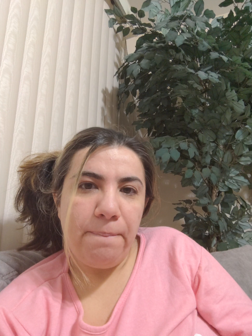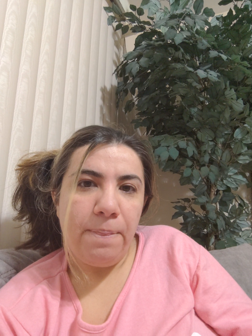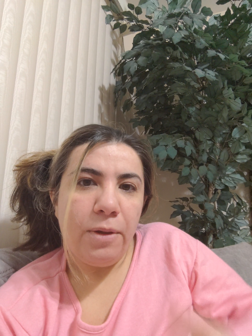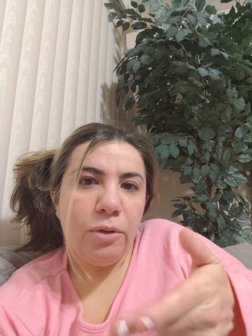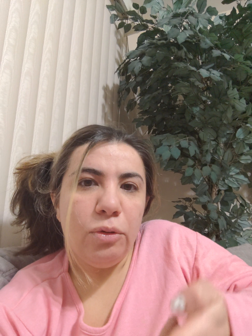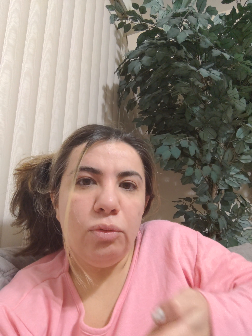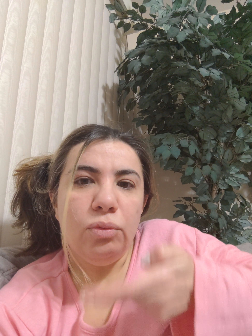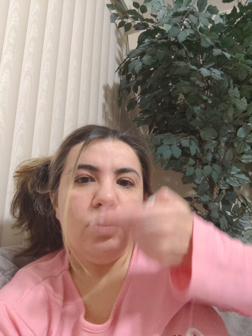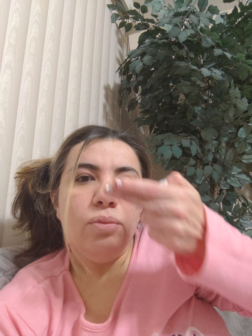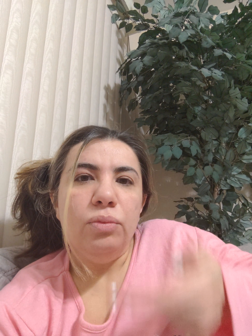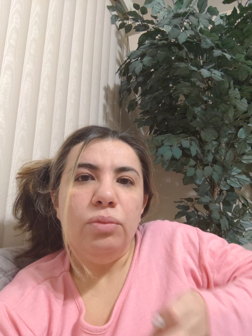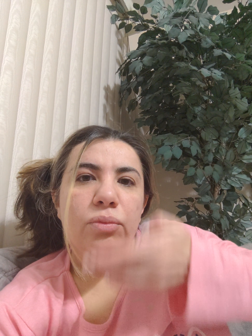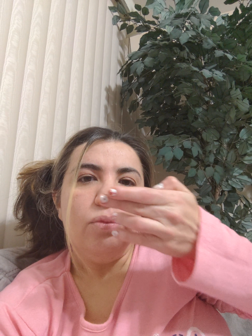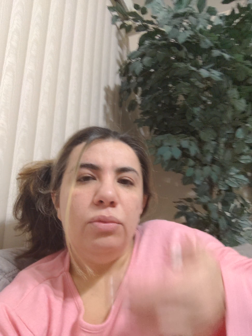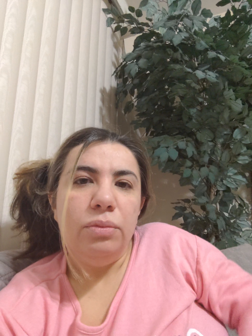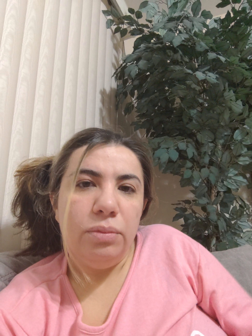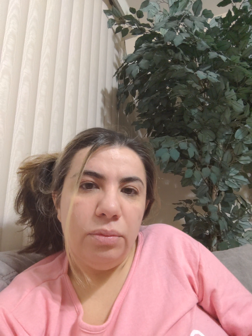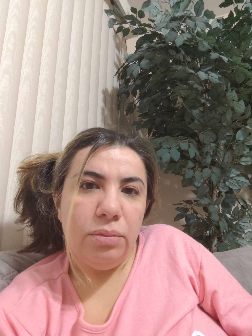cereal